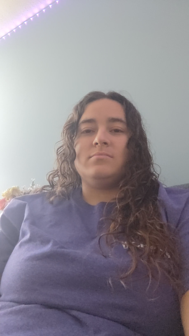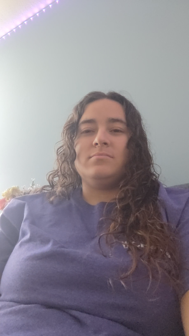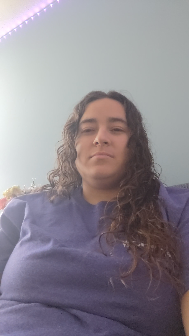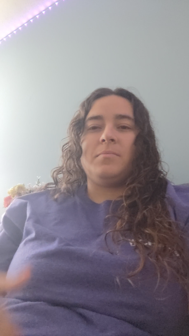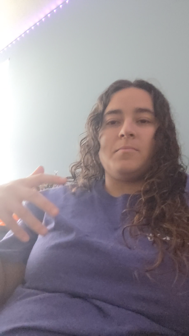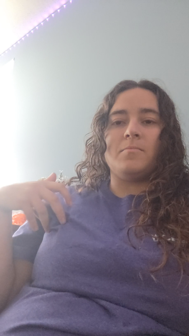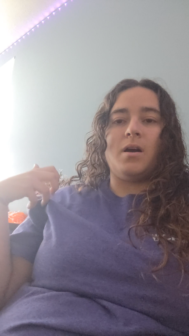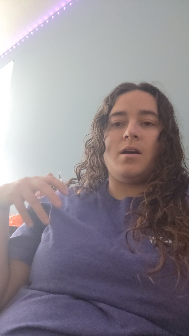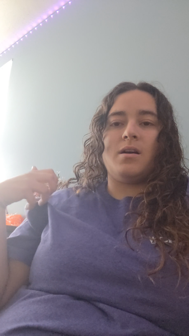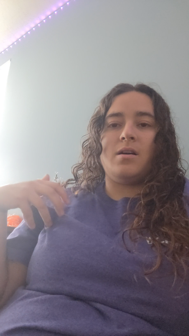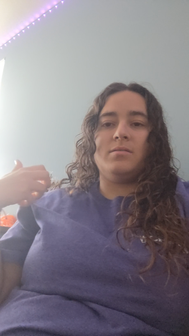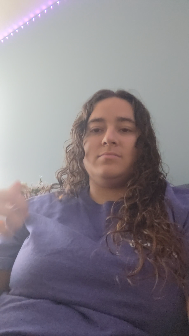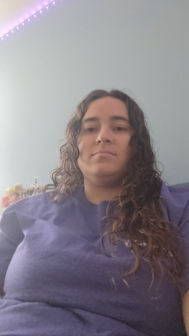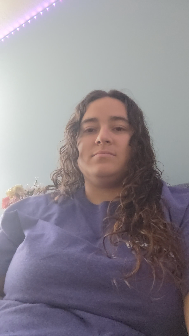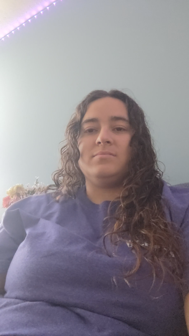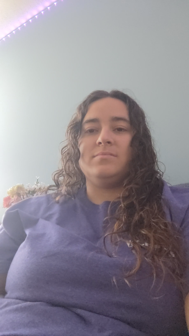monkey